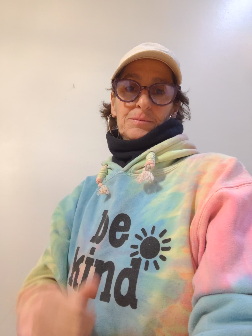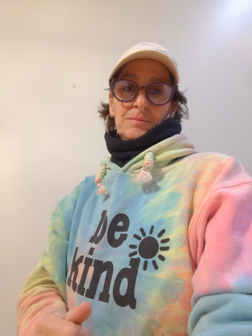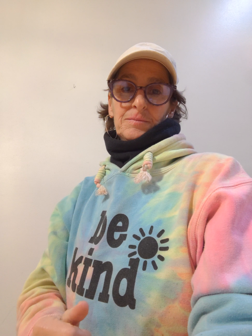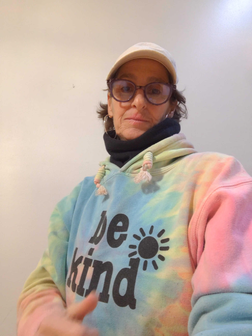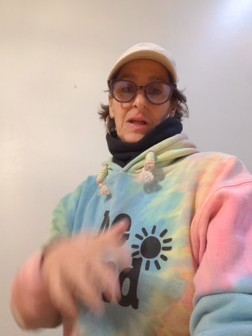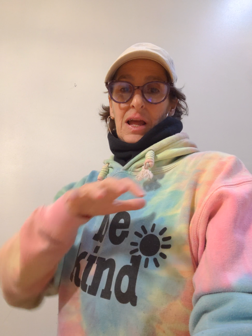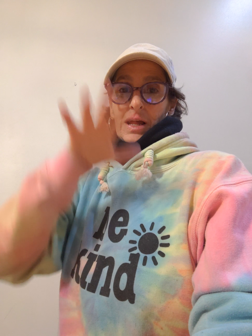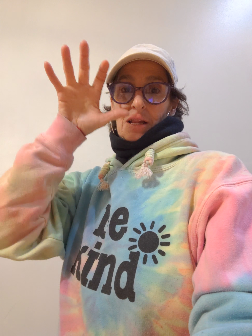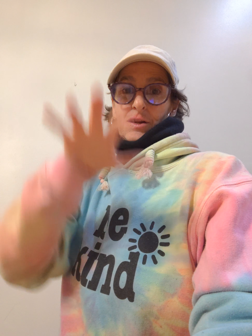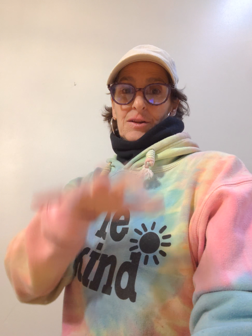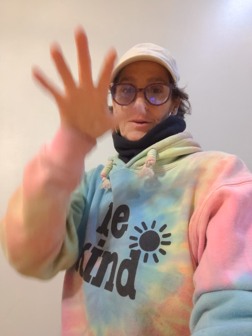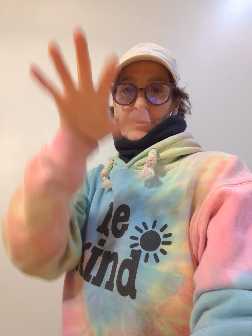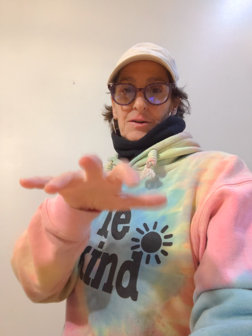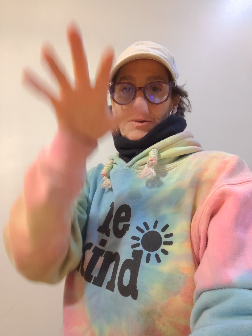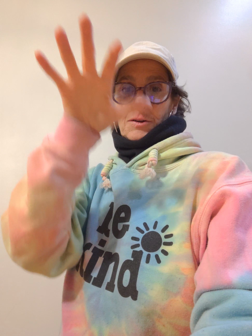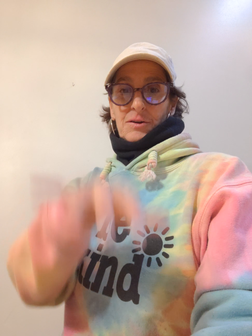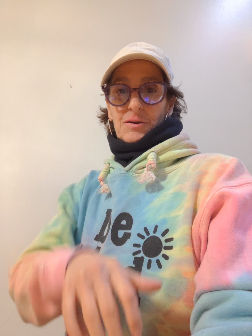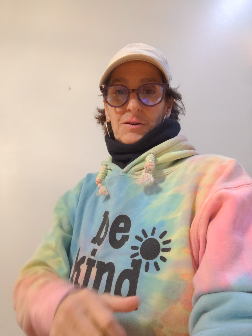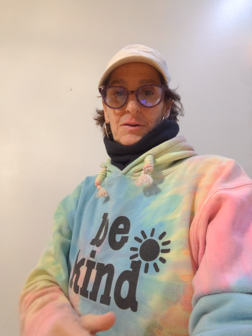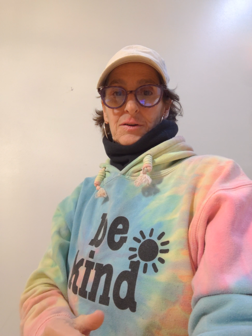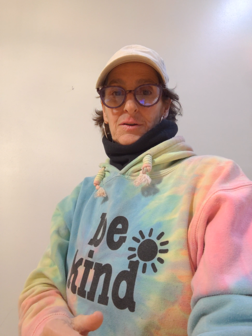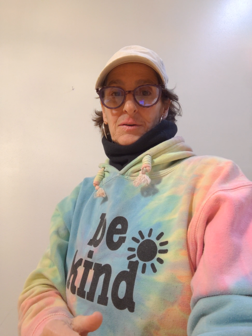alligator